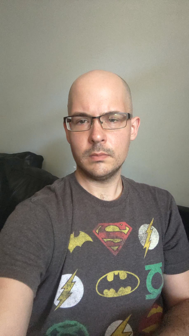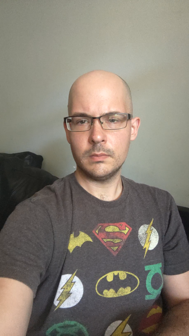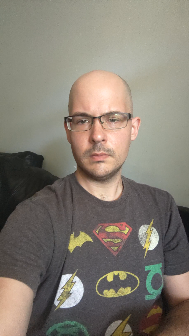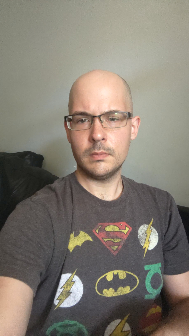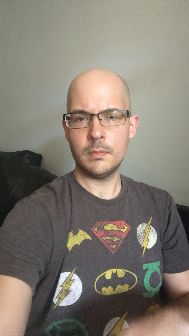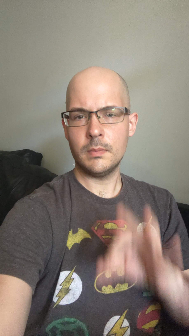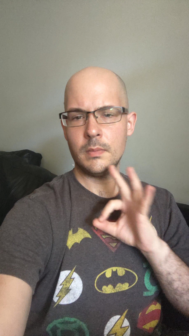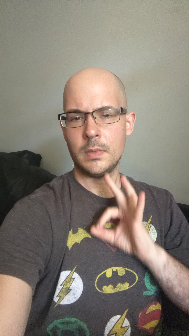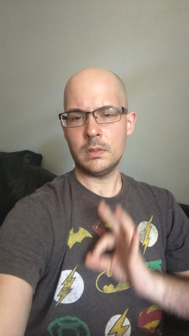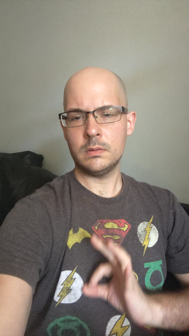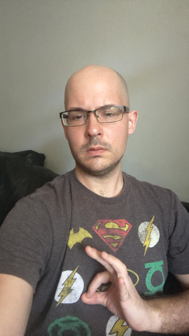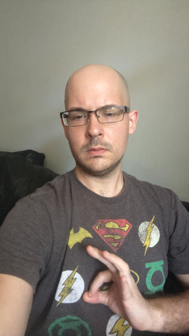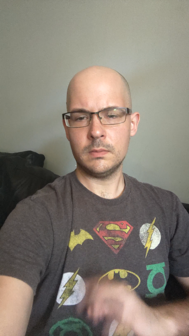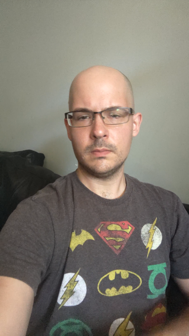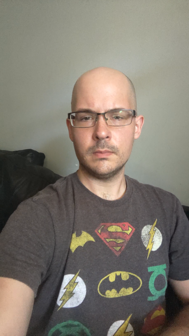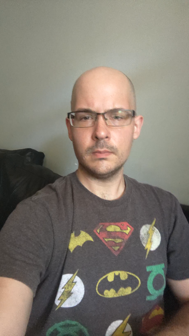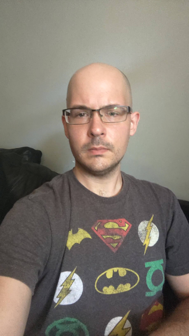button